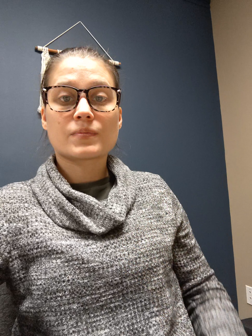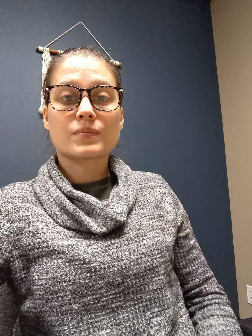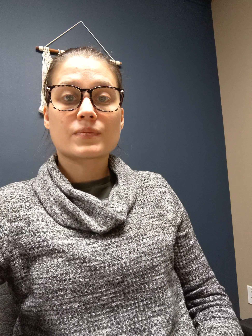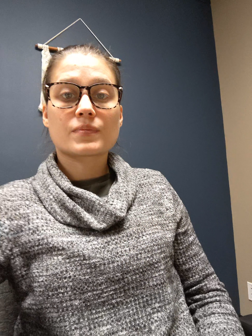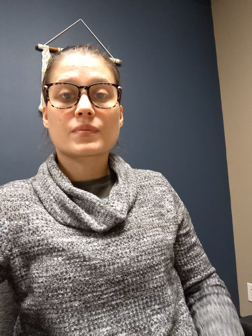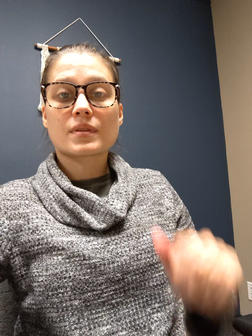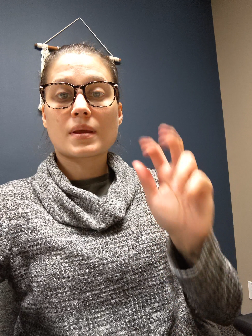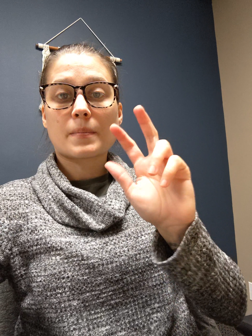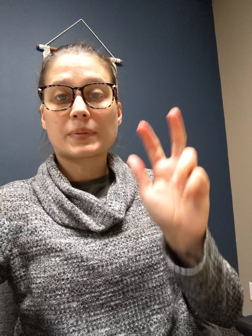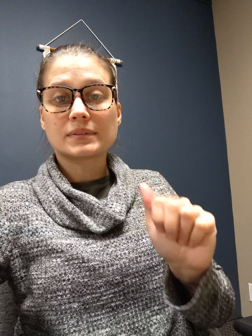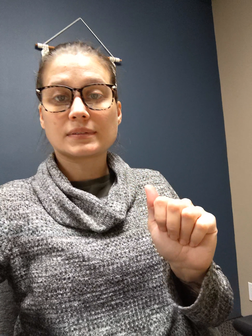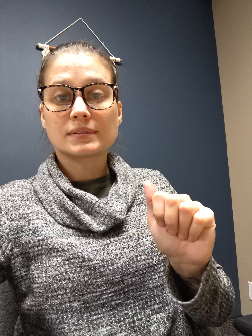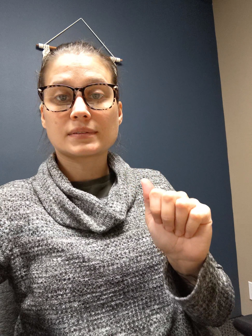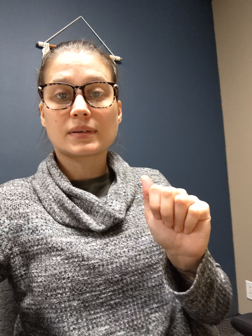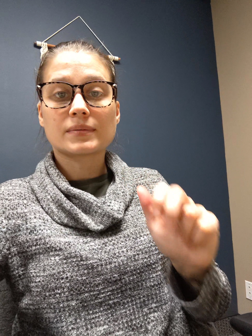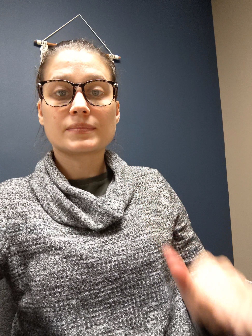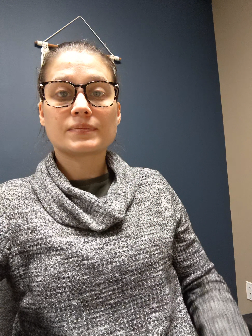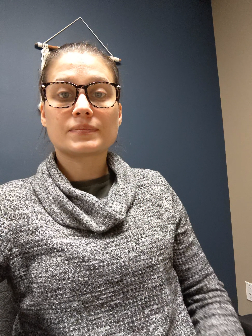pizza